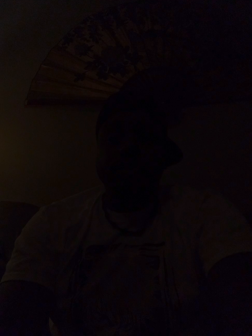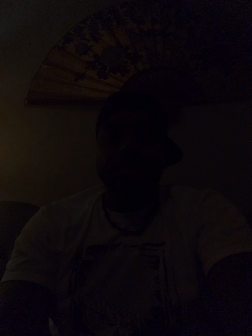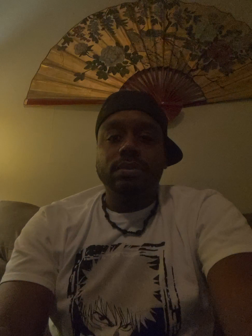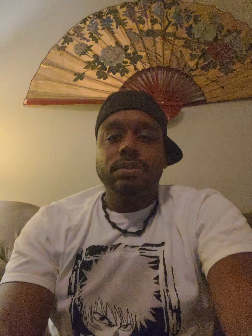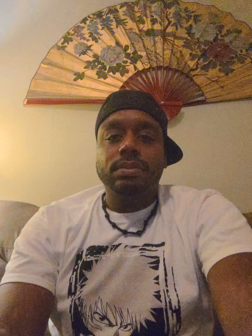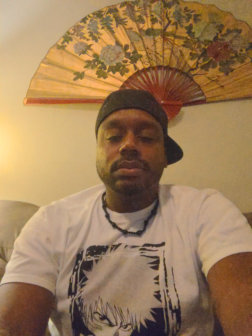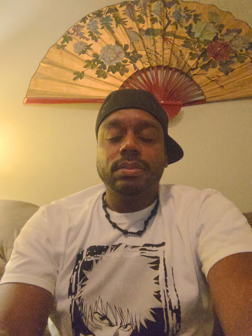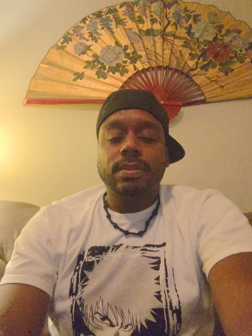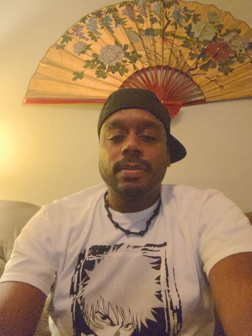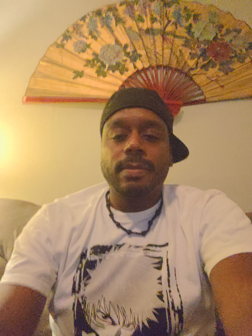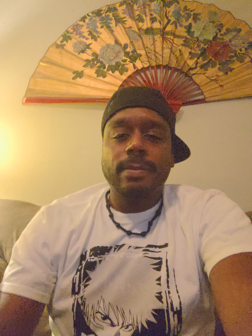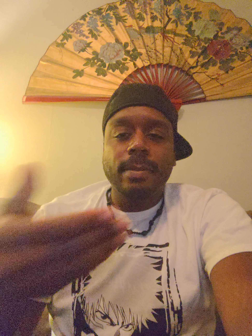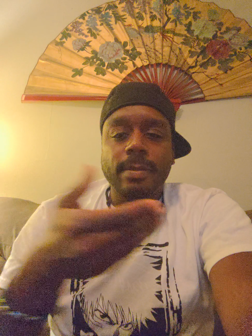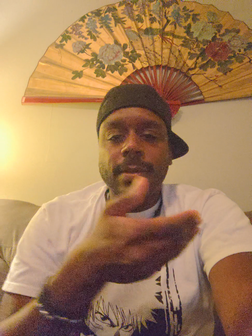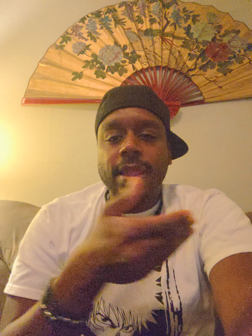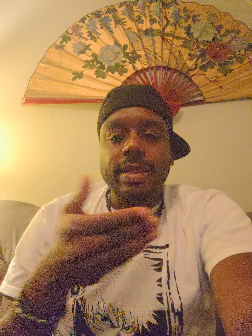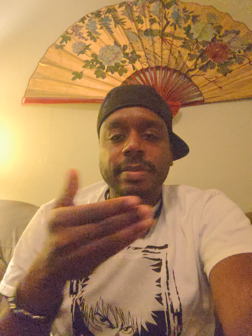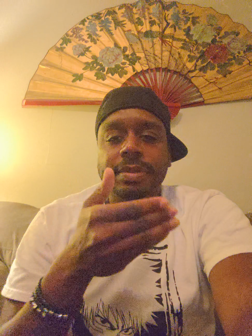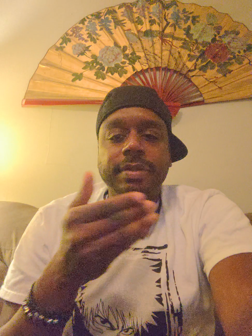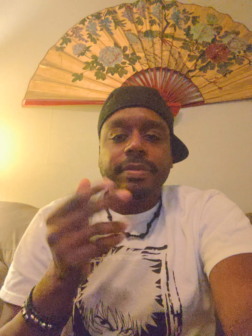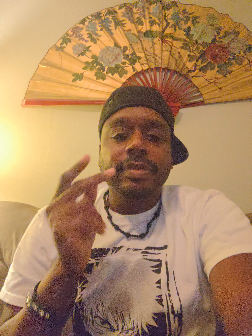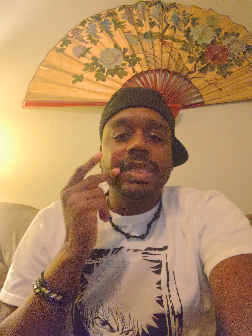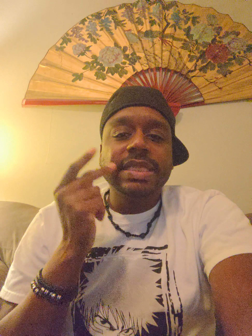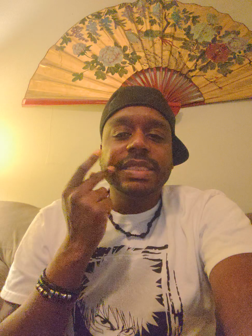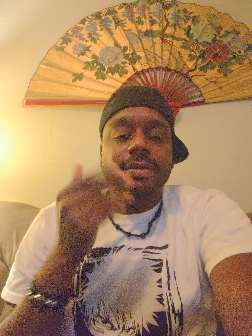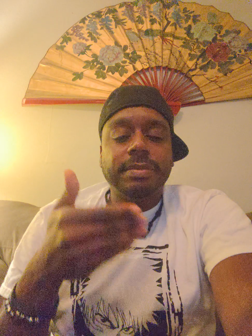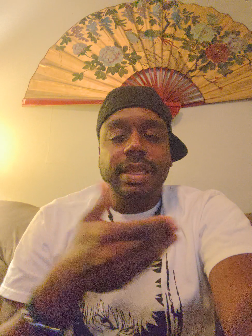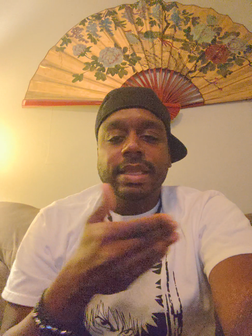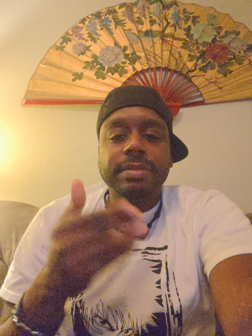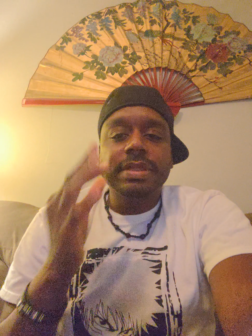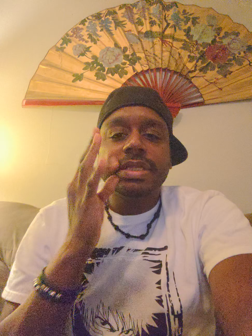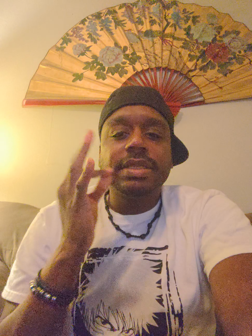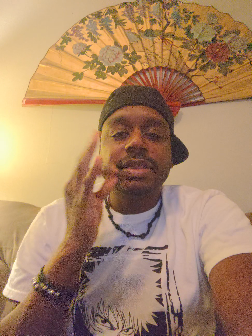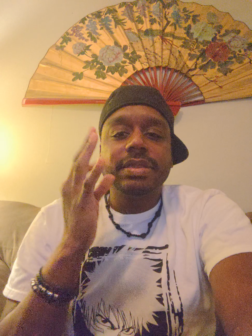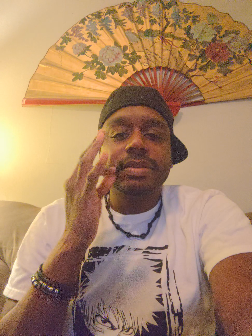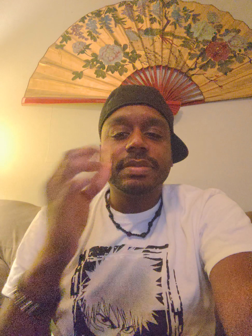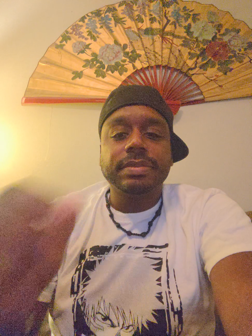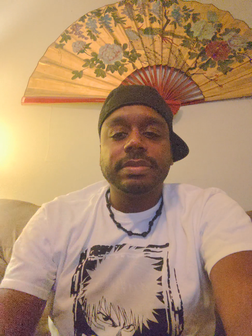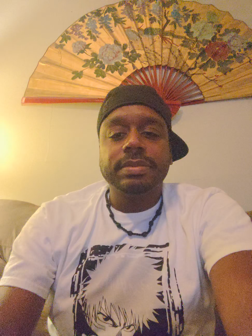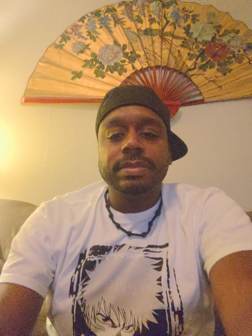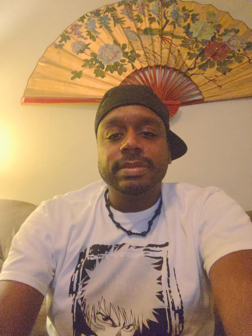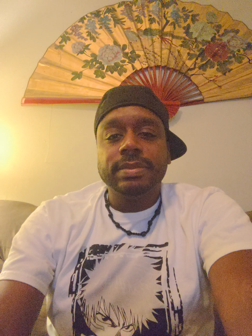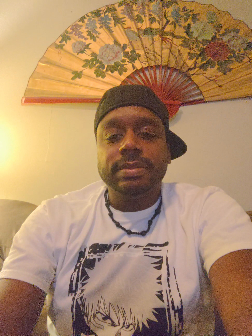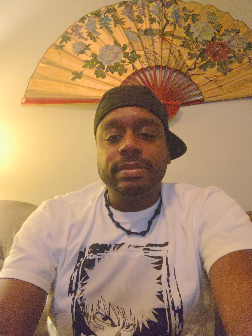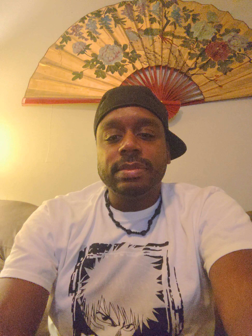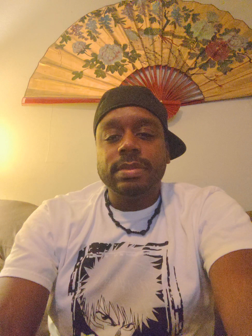kitty